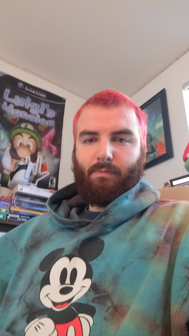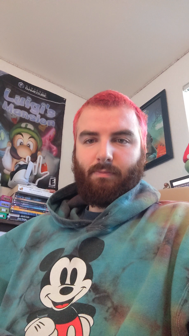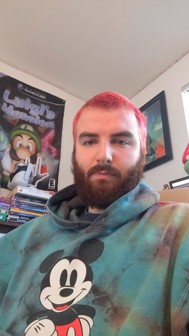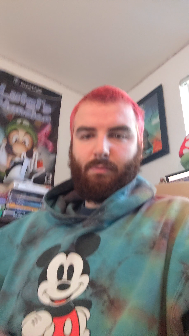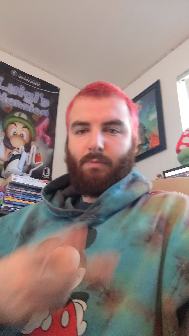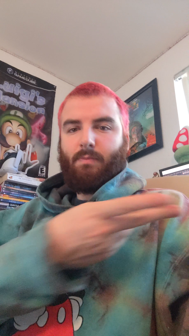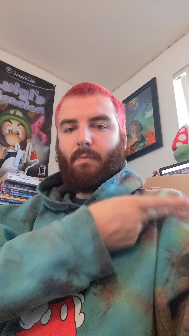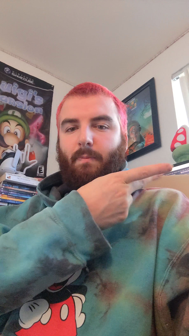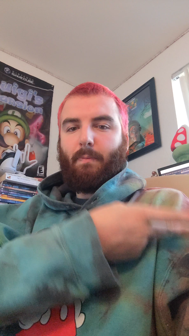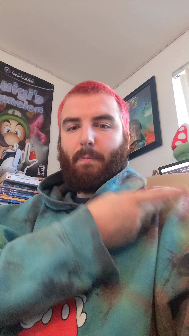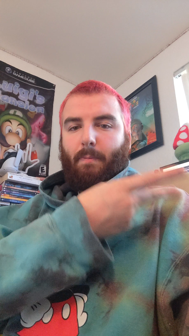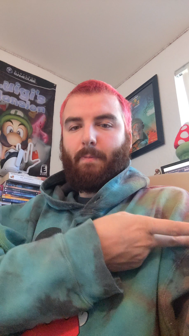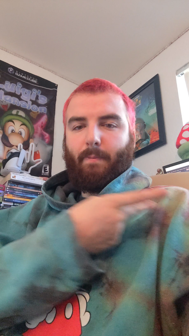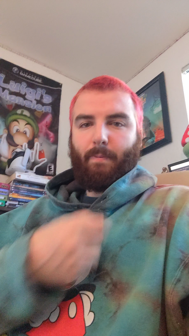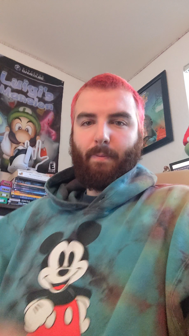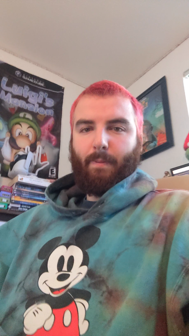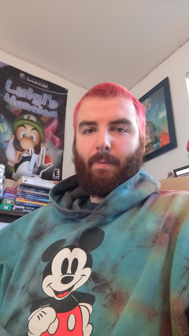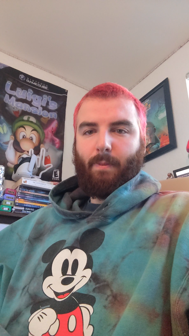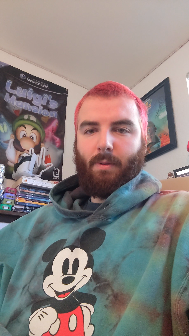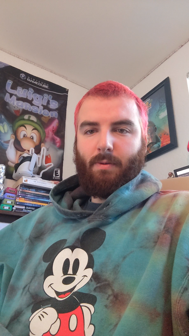sheep